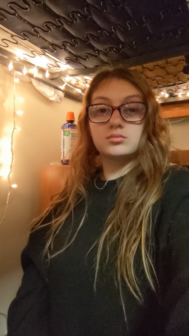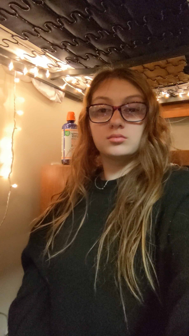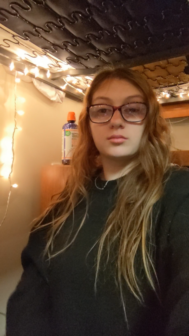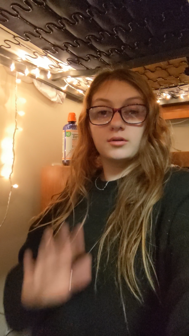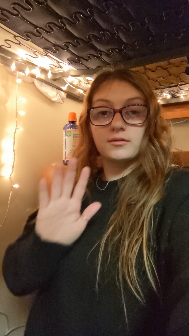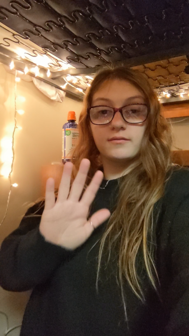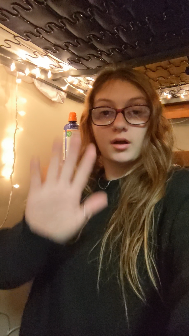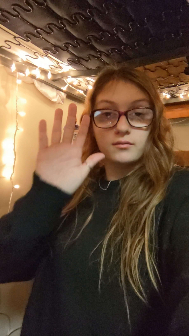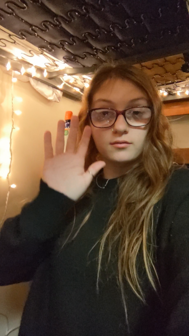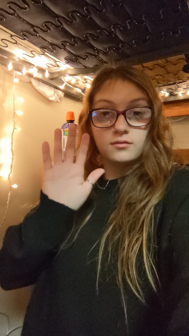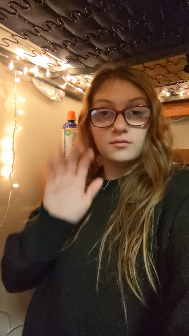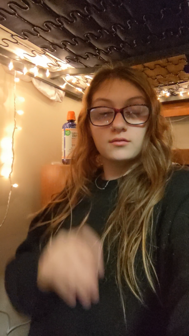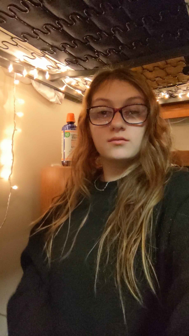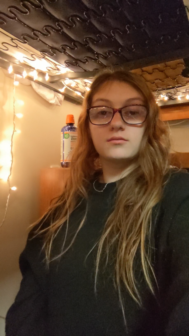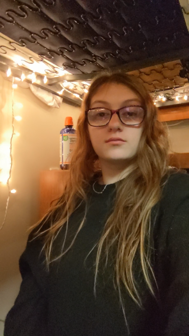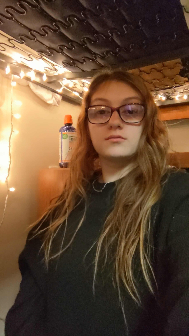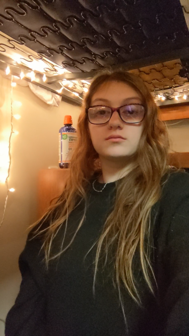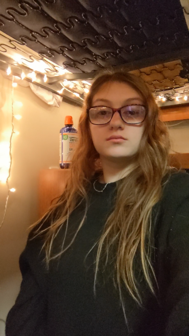give me five